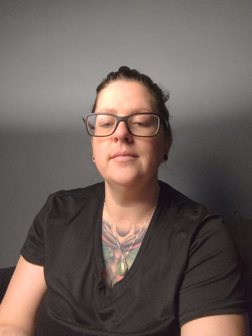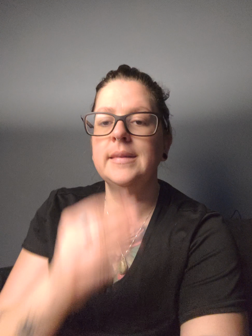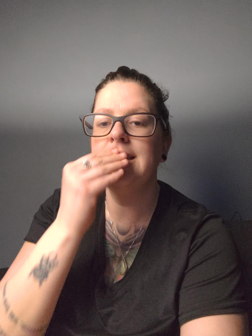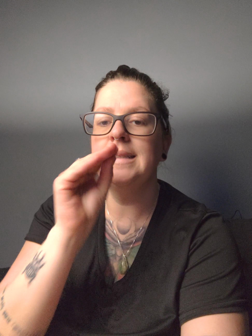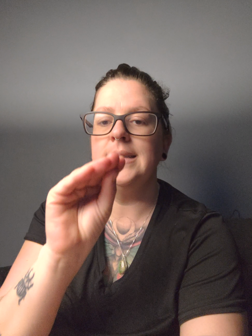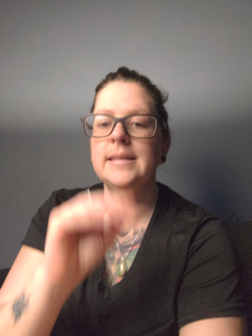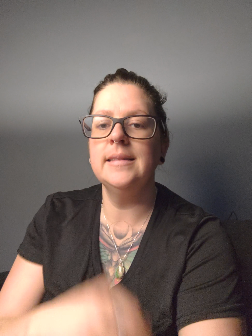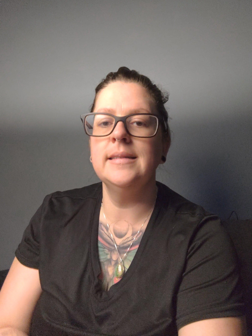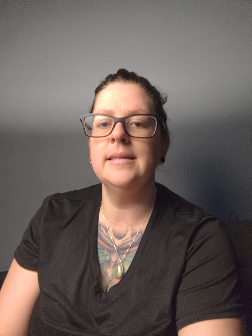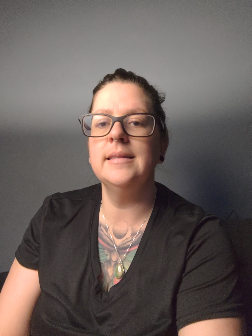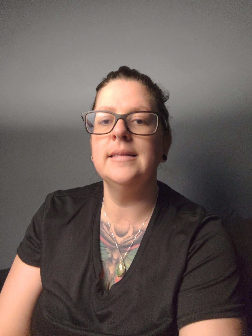kiss